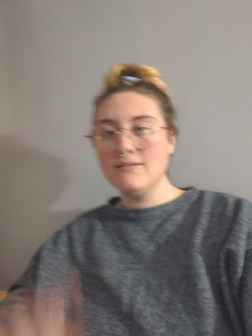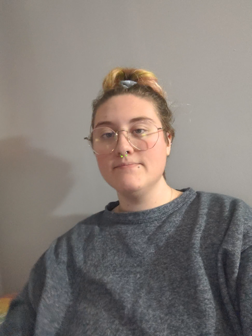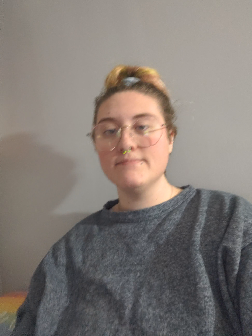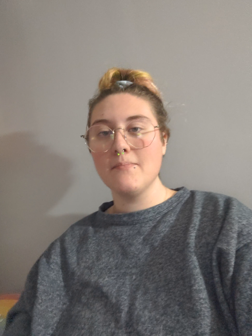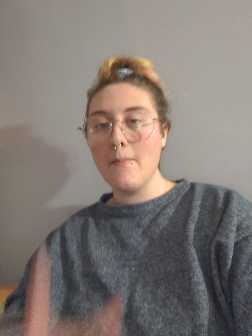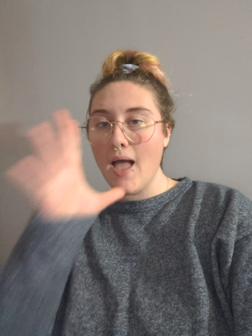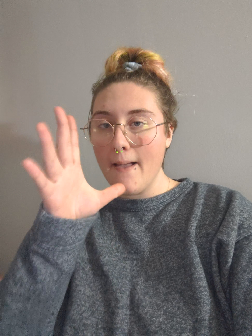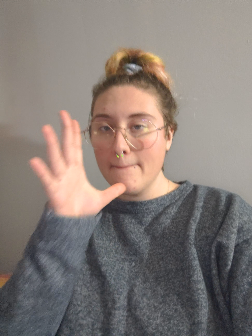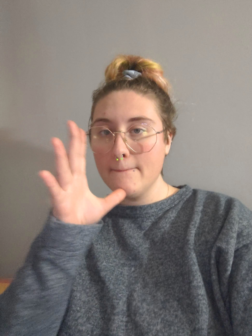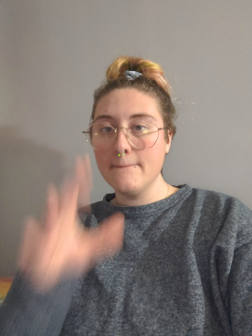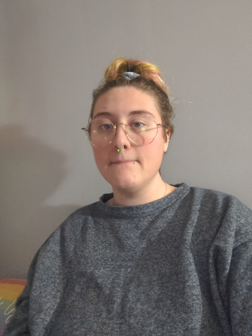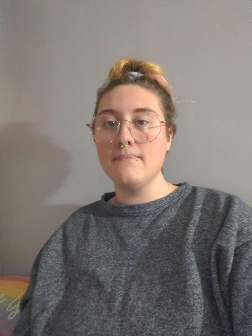mom